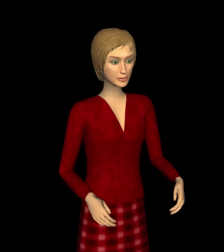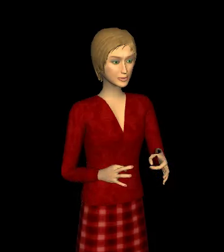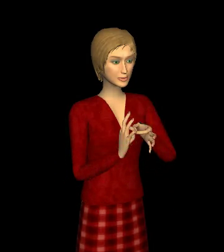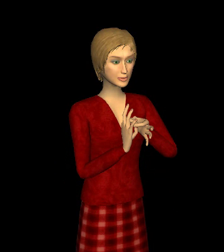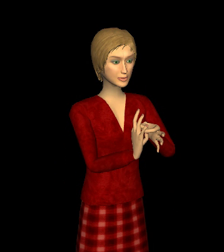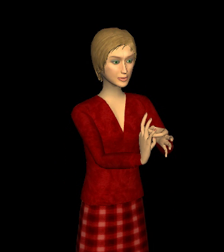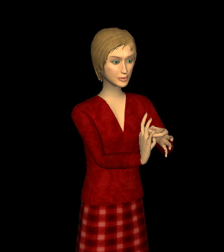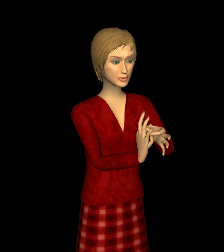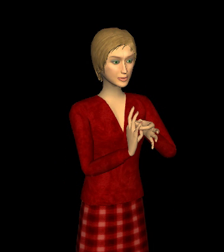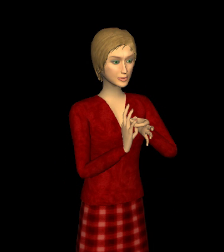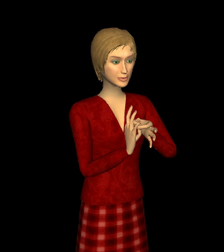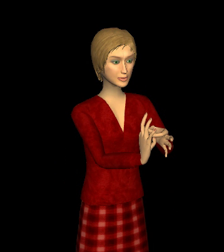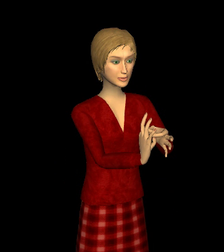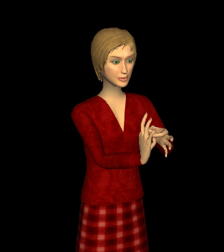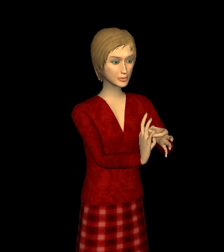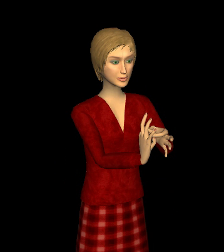علاقة